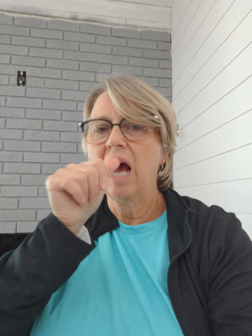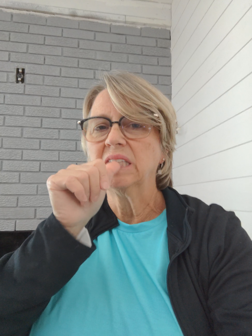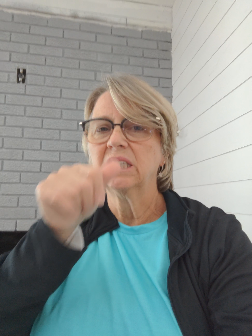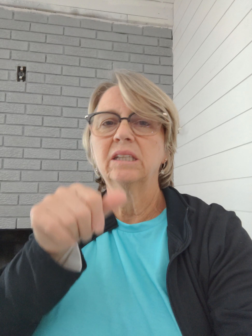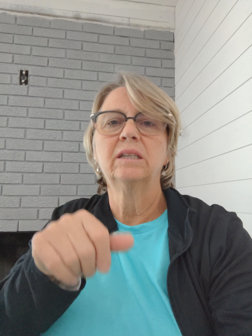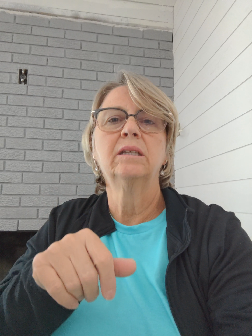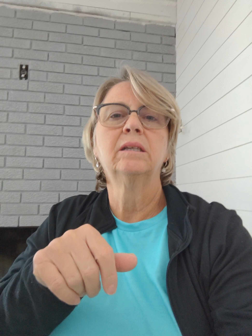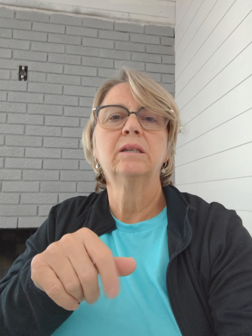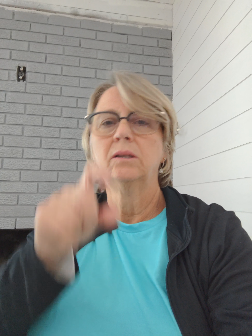nuts